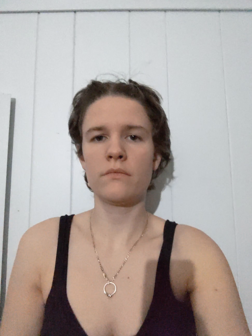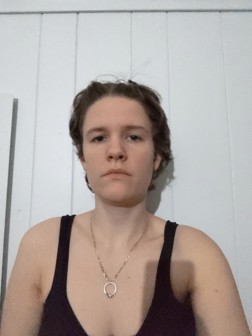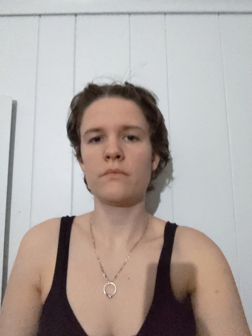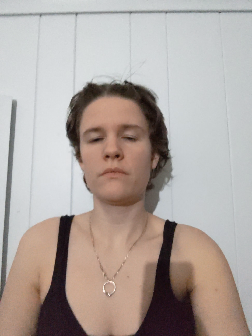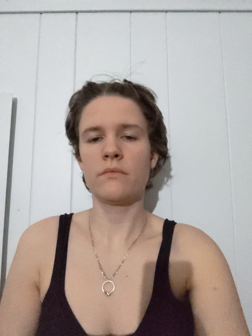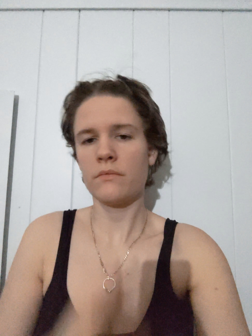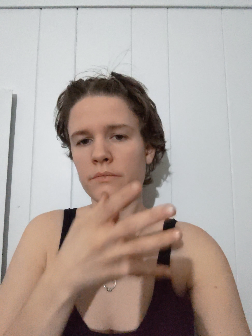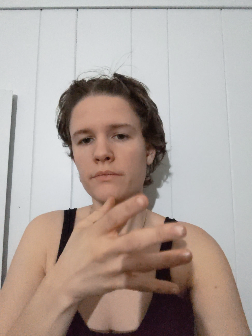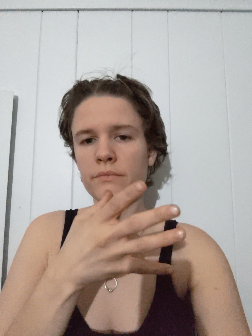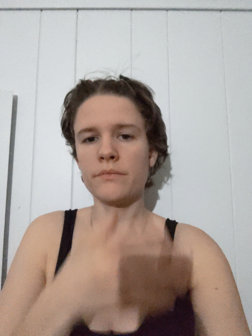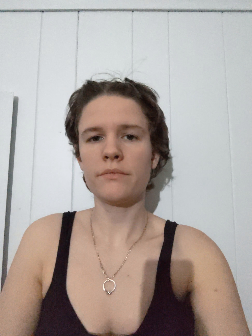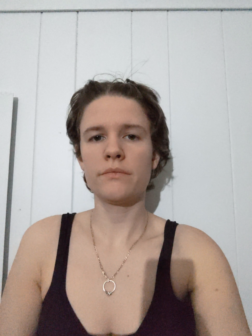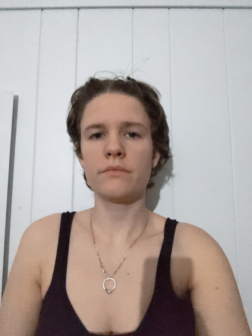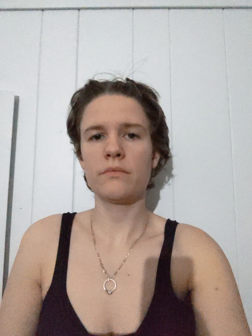mom